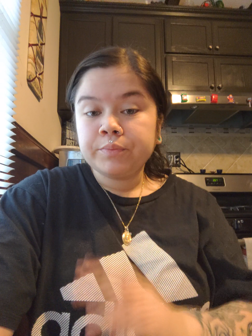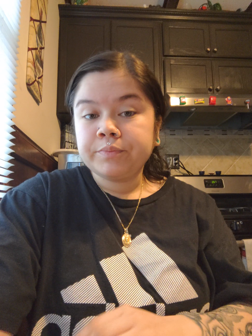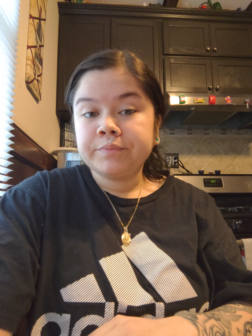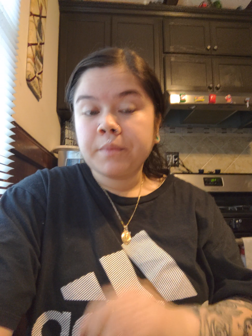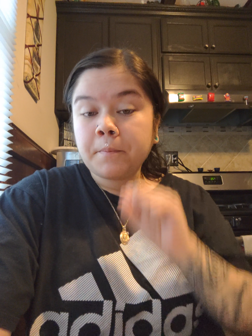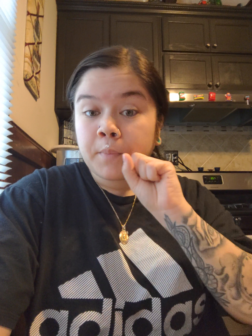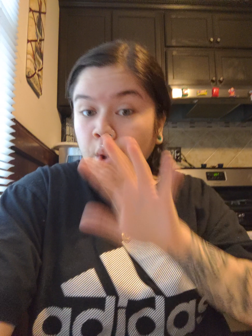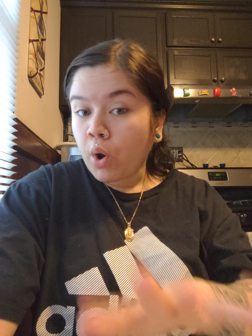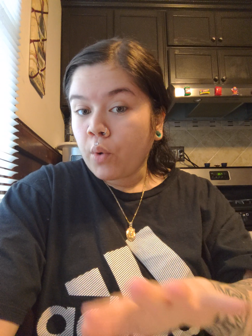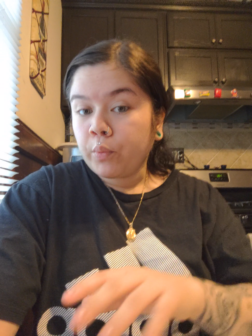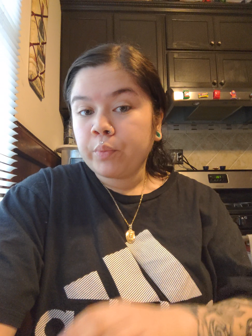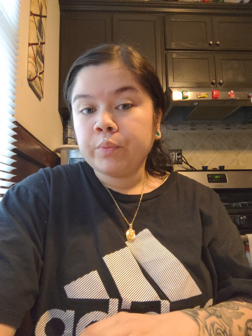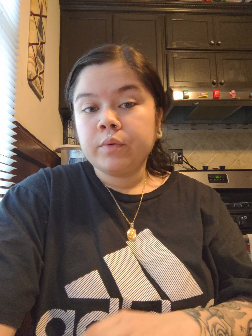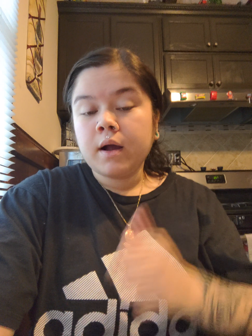blow